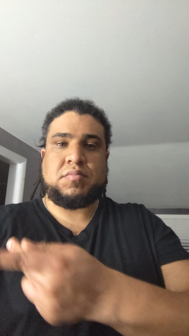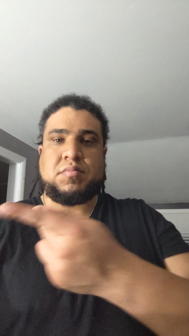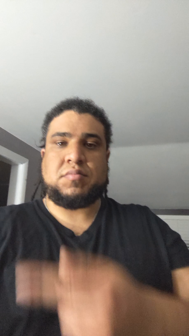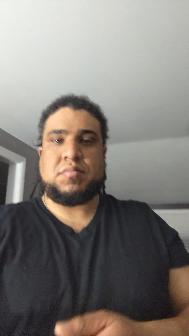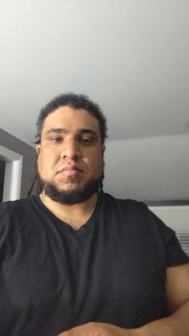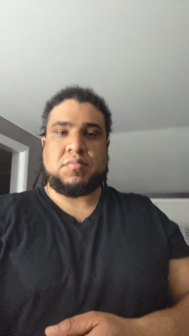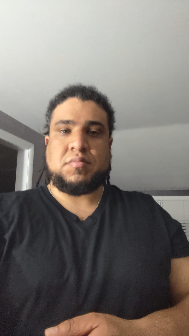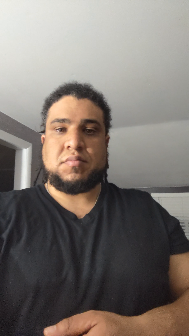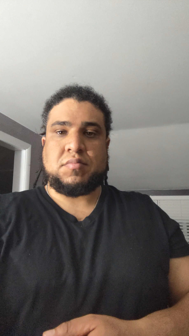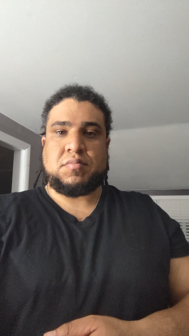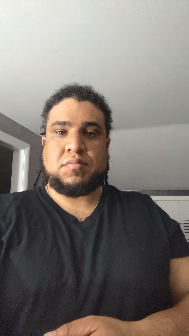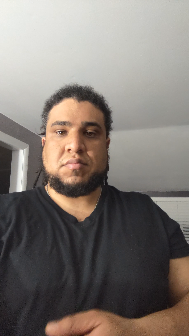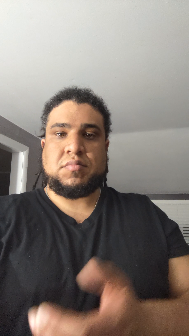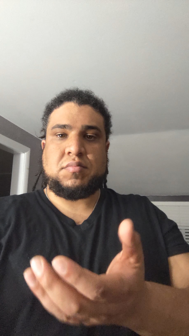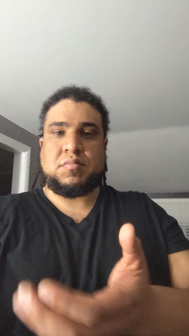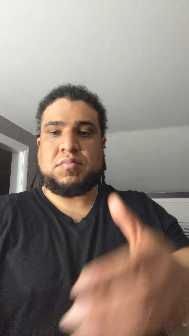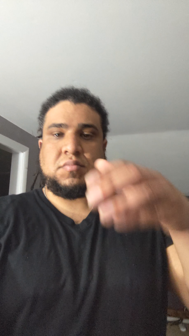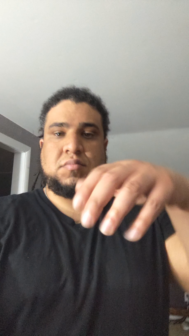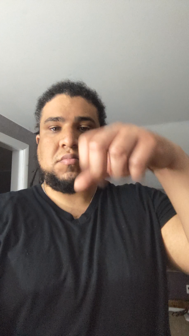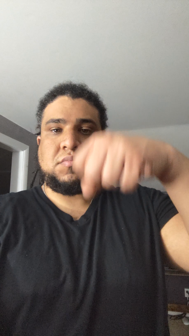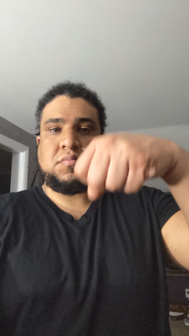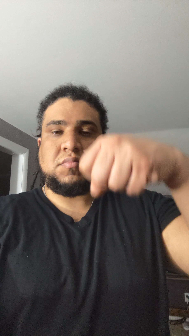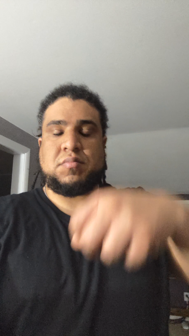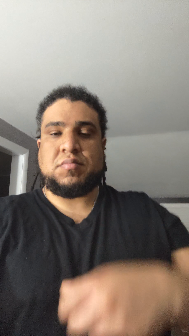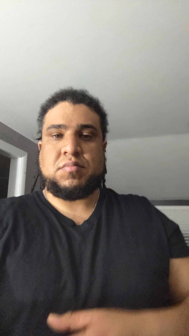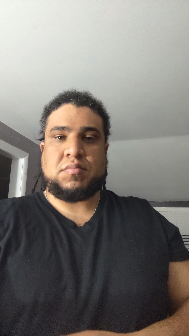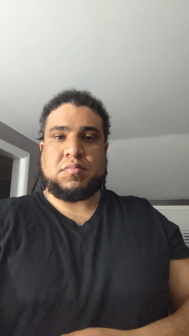basket